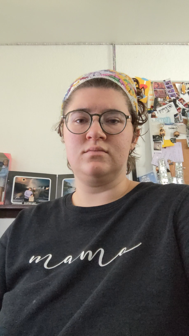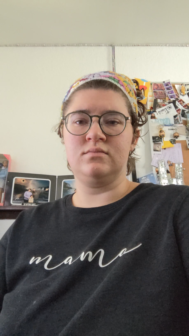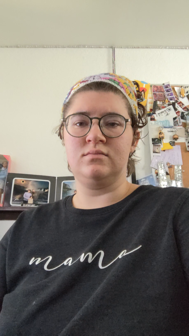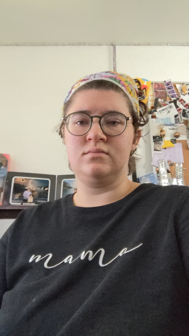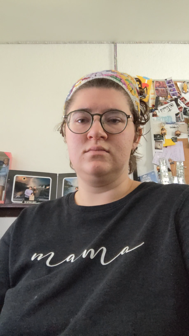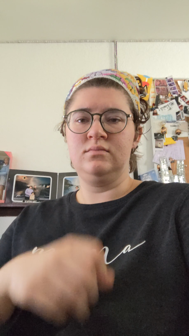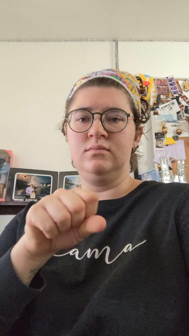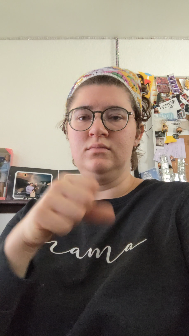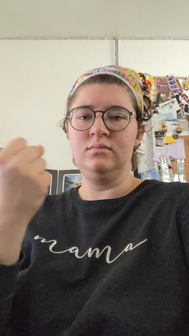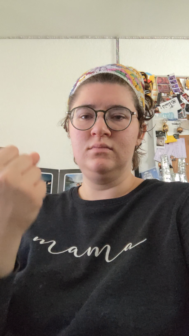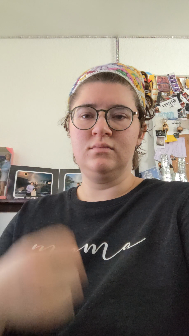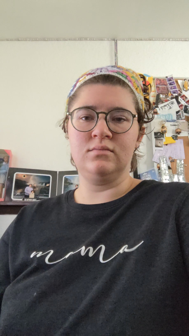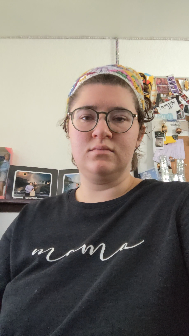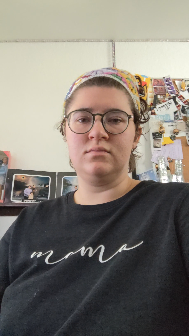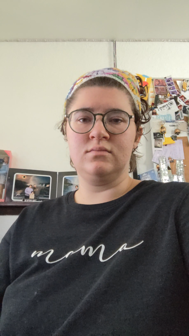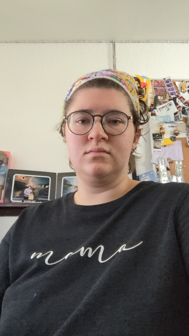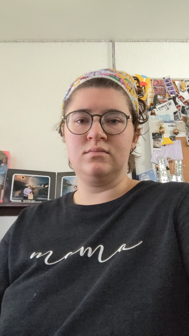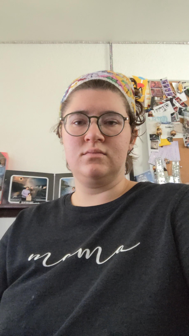broken